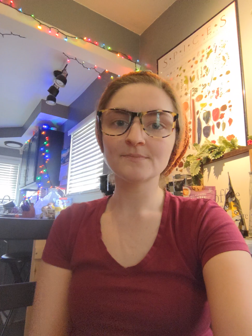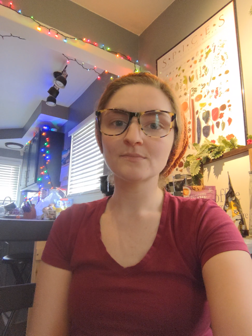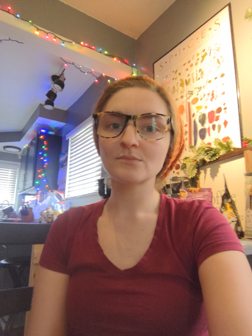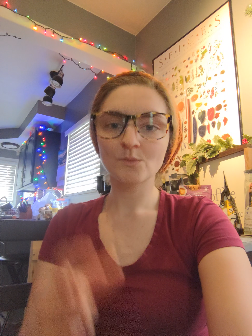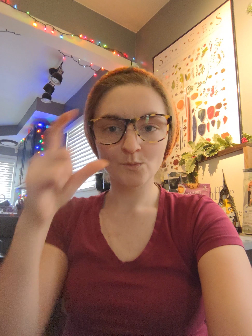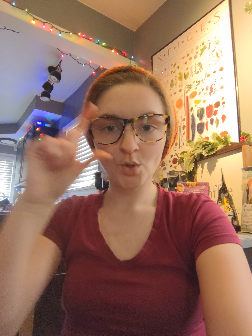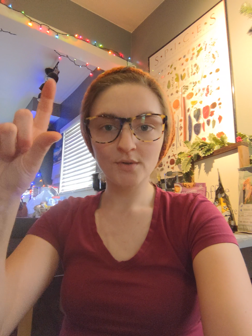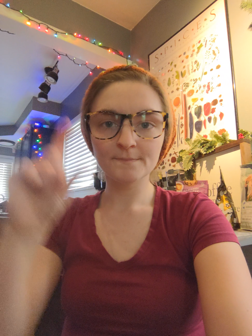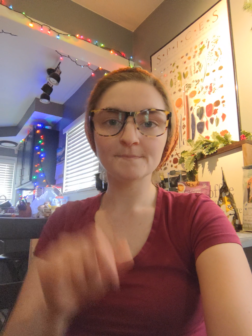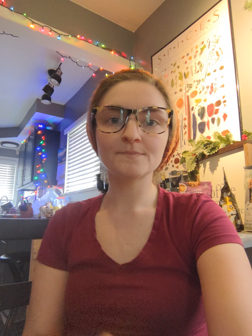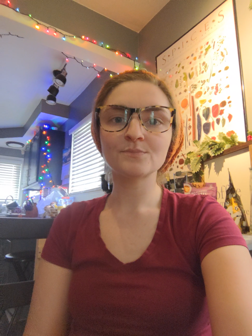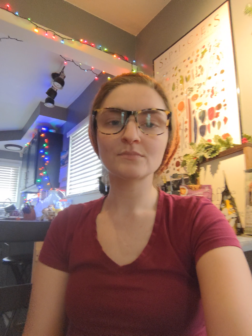moon